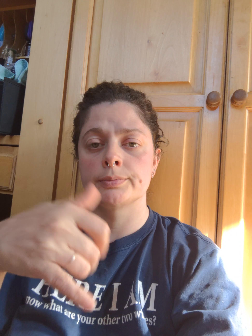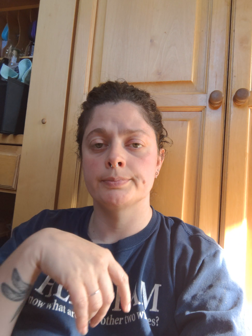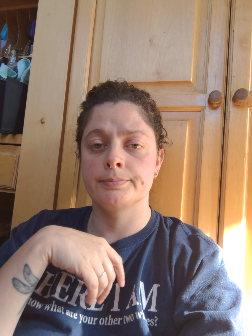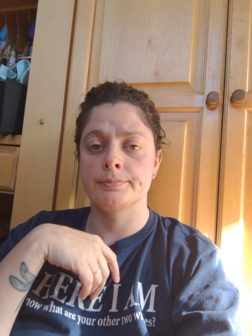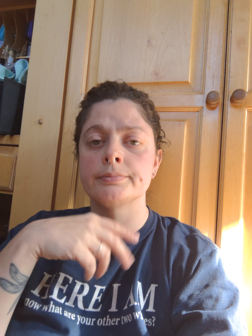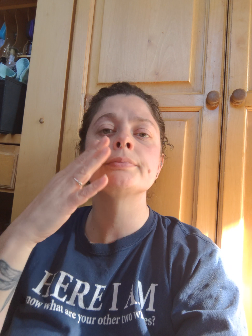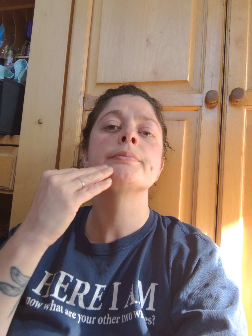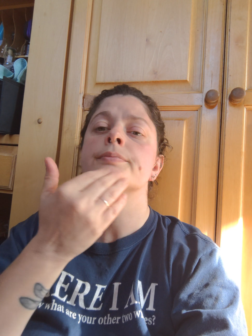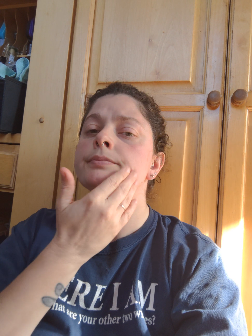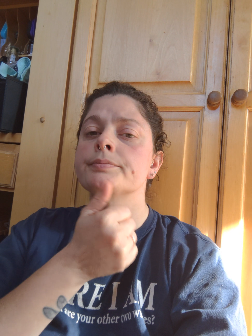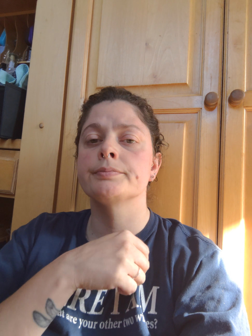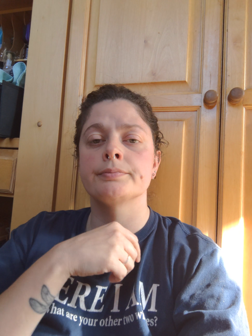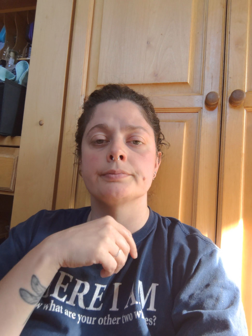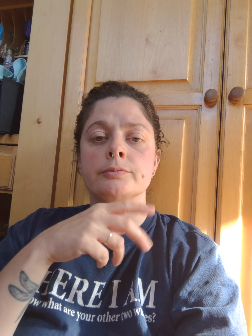napkin